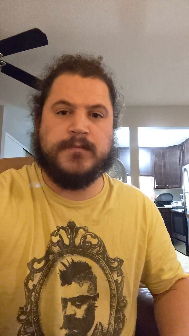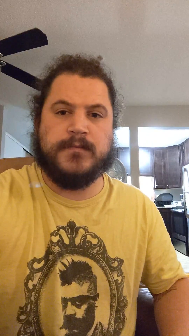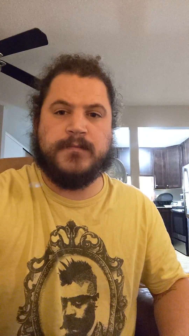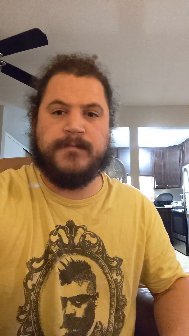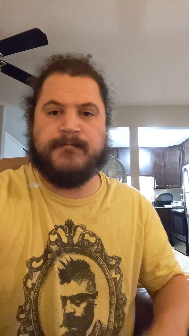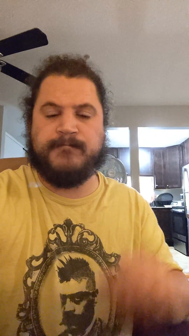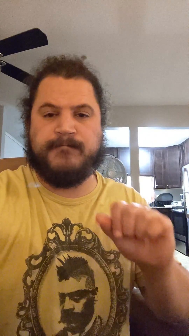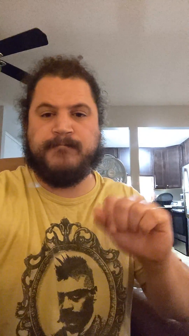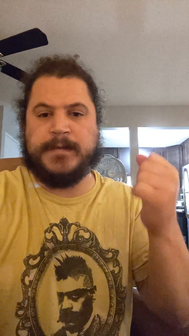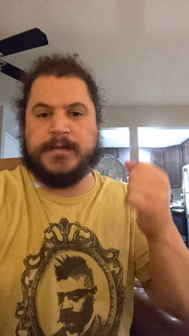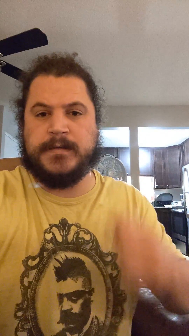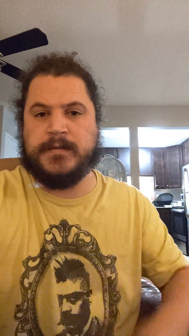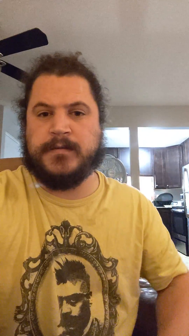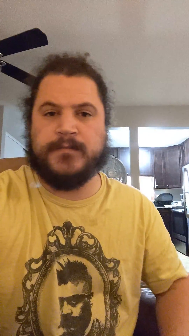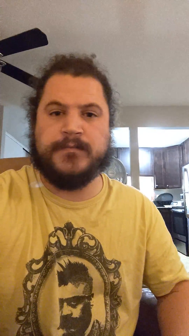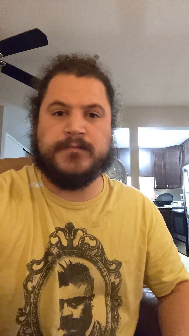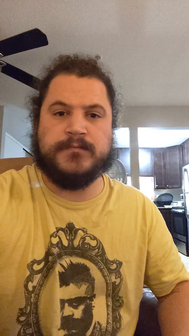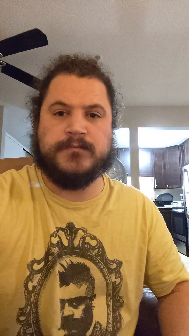break